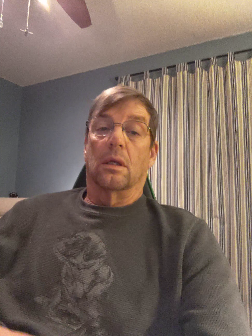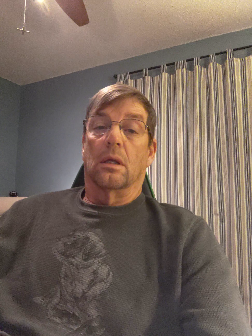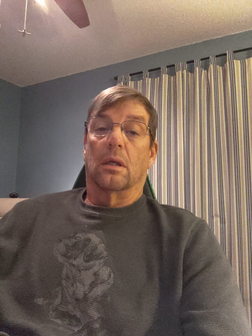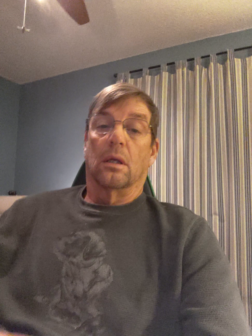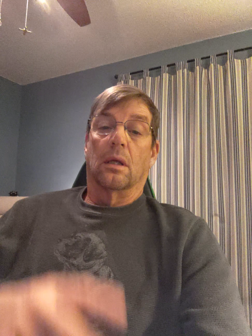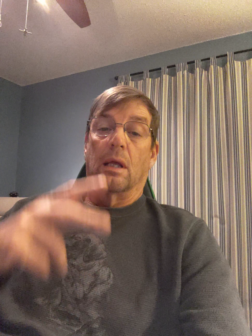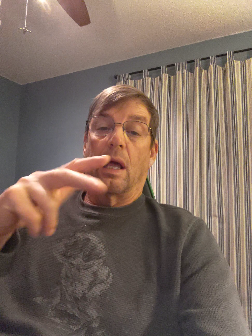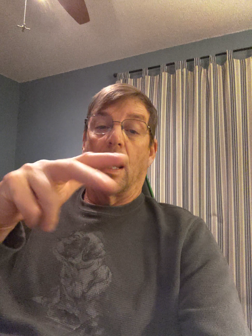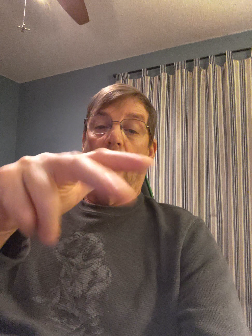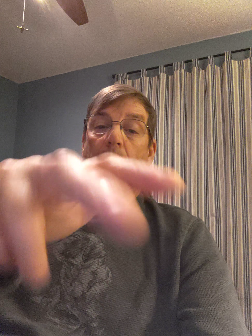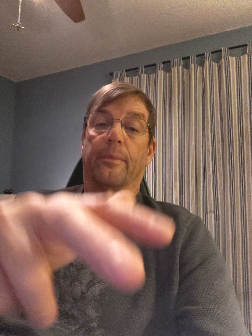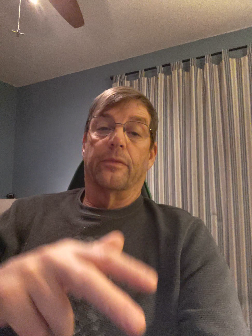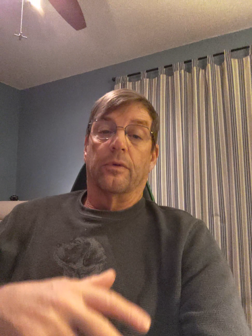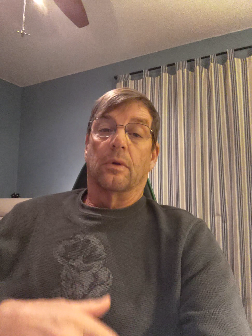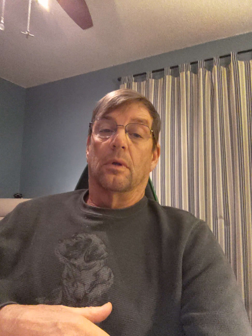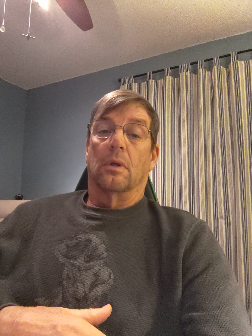helicopter